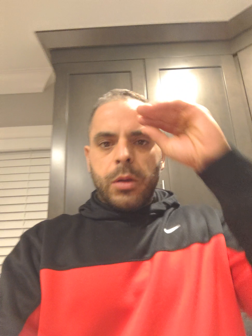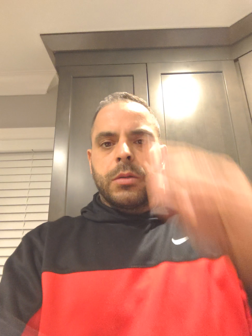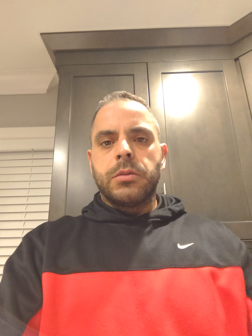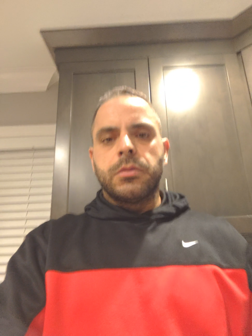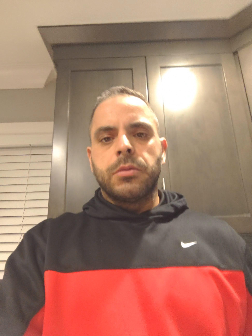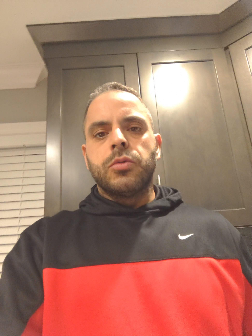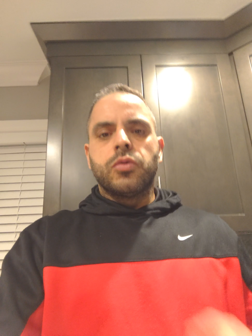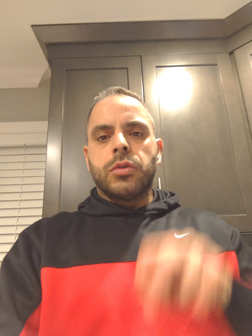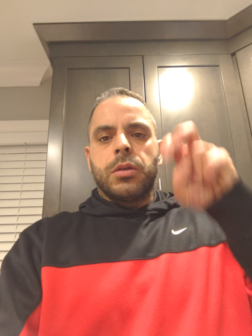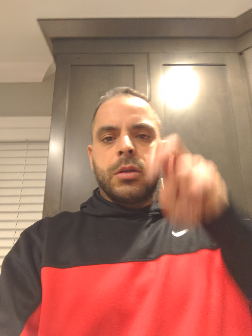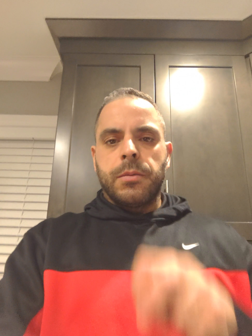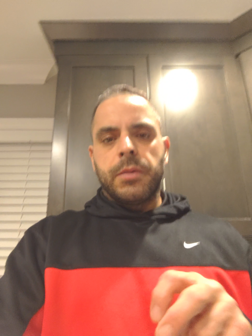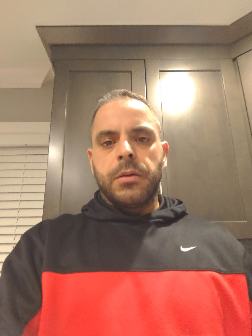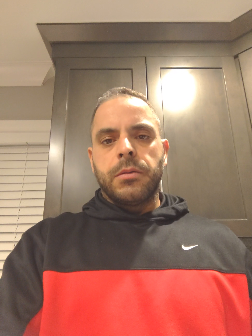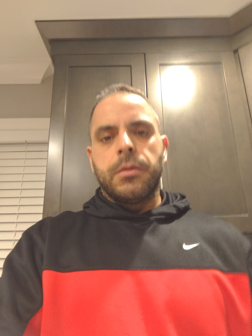jump